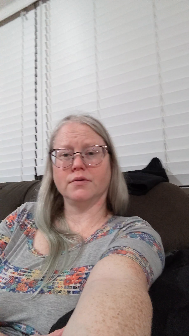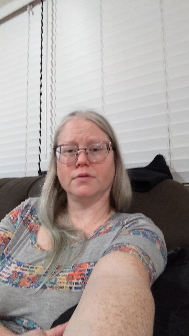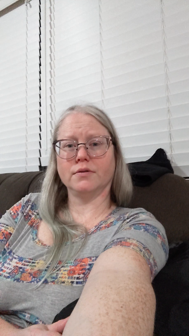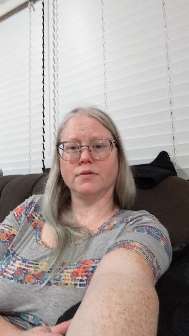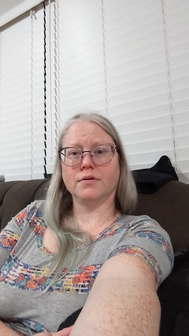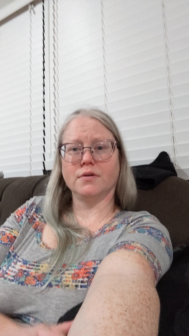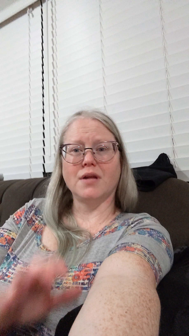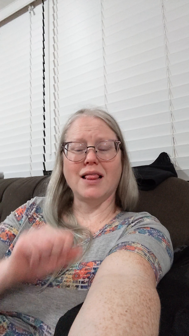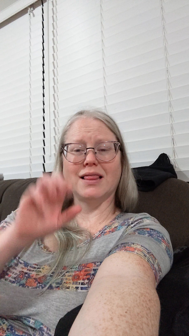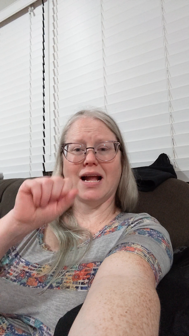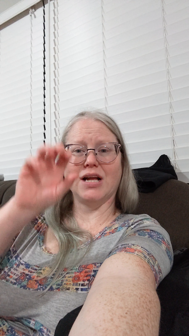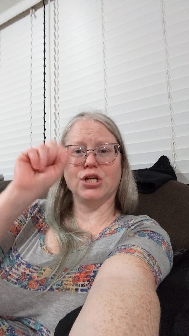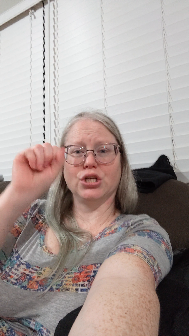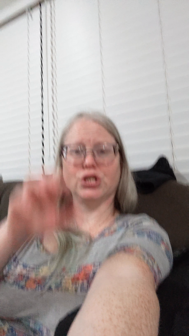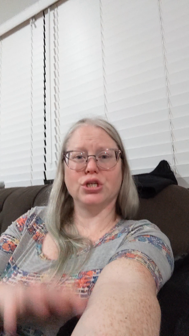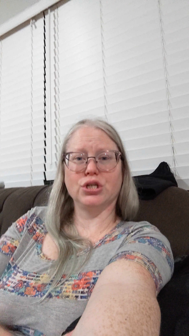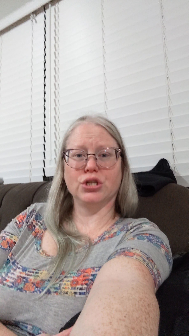ladder